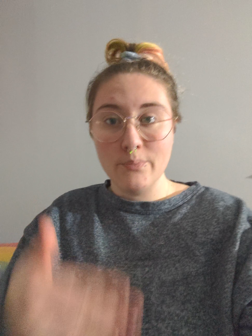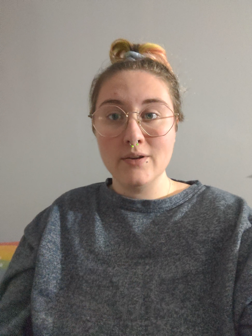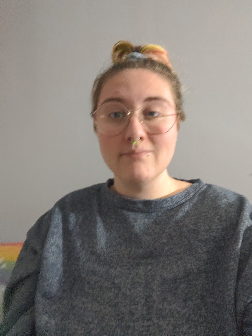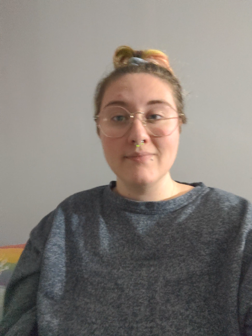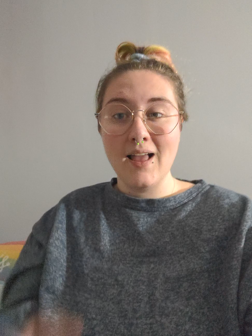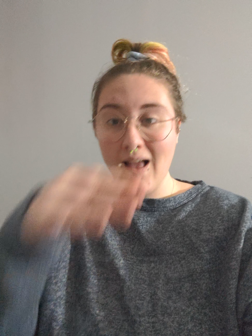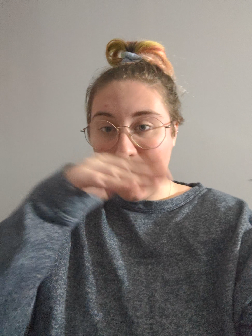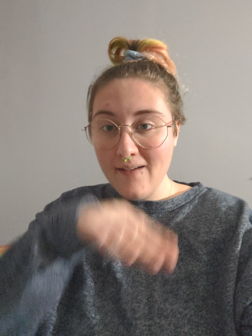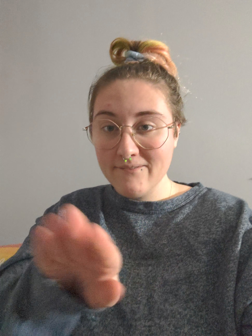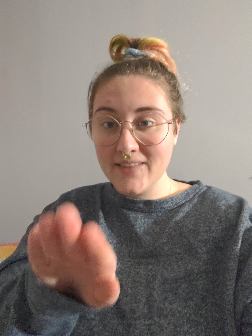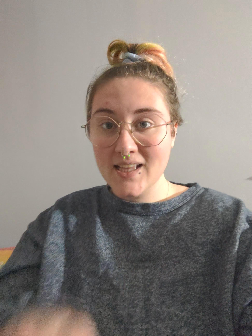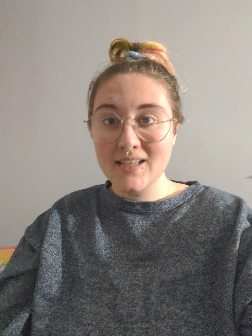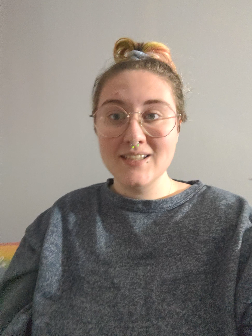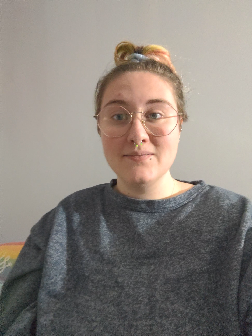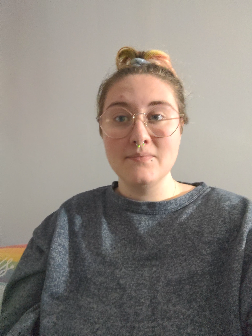elephant